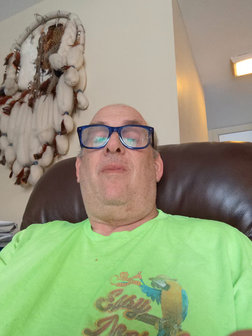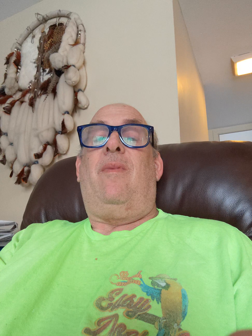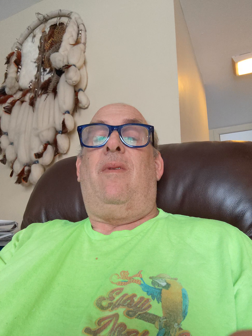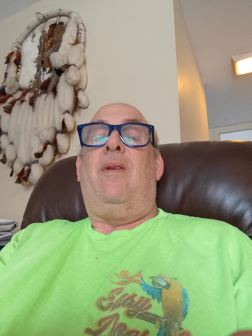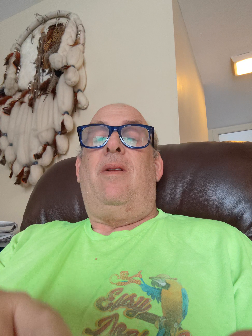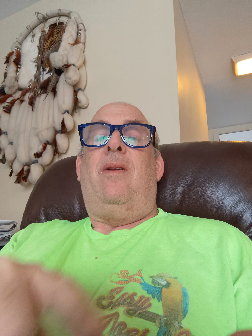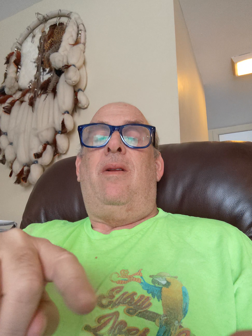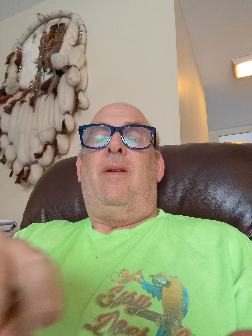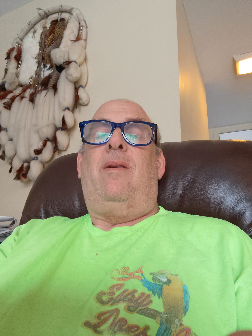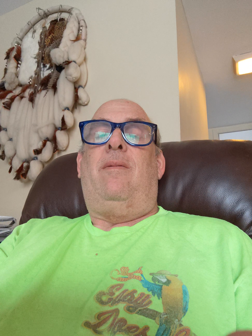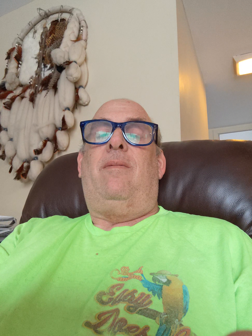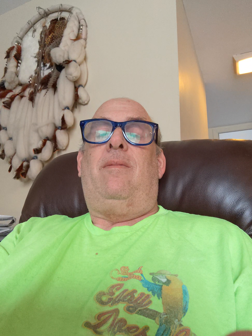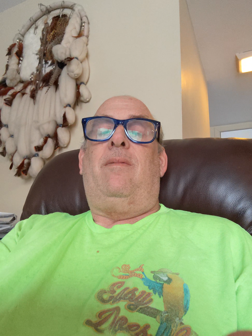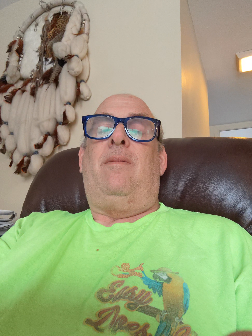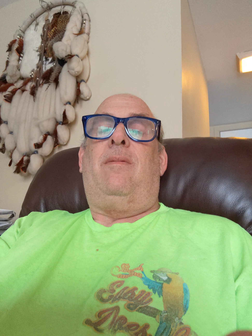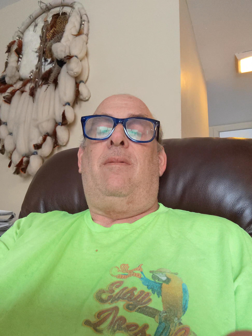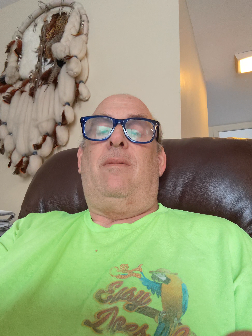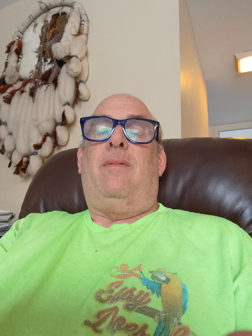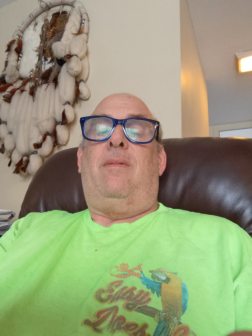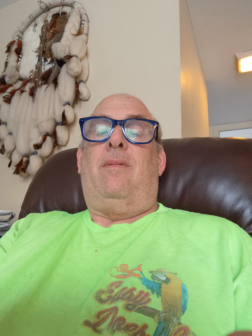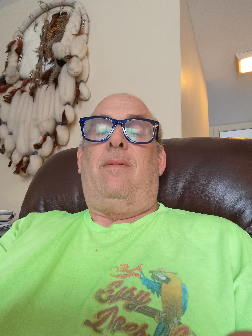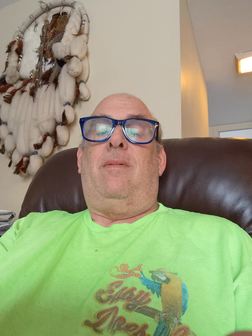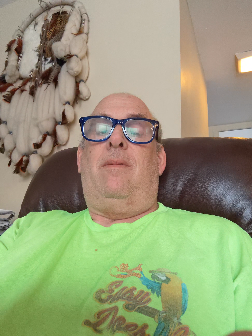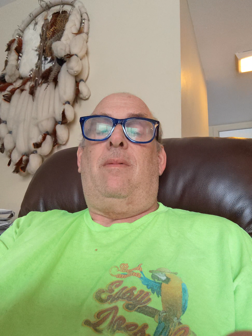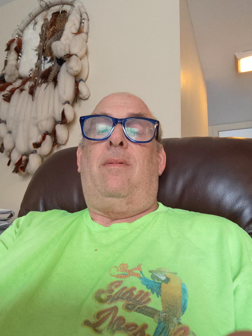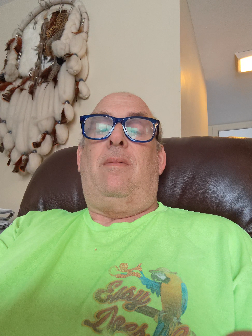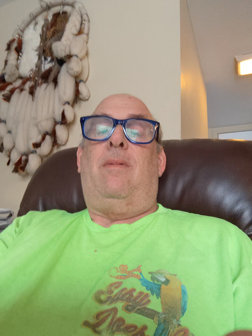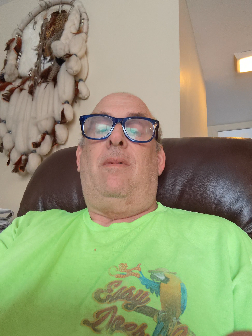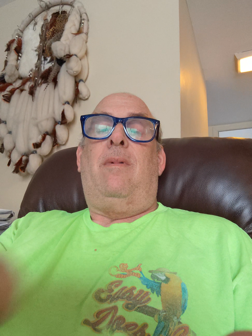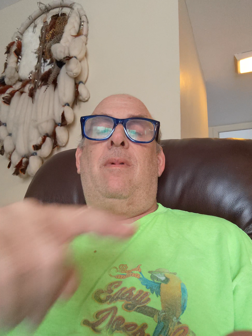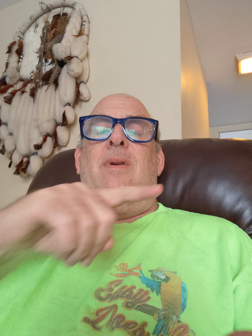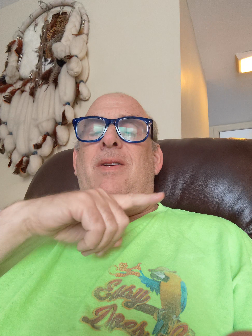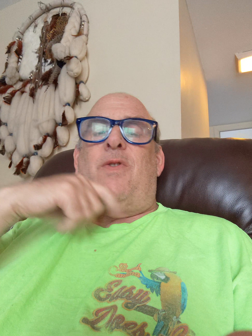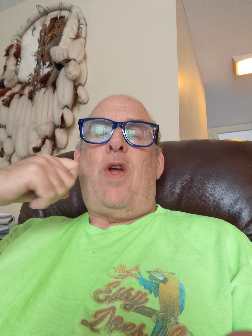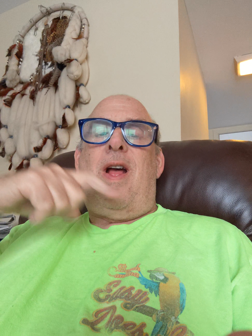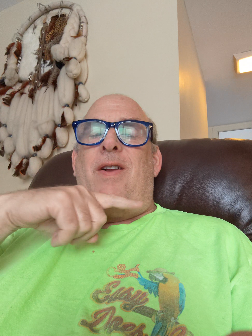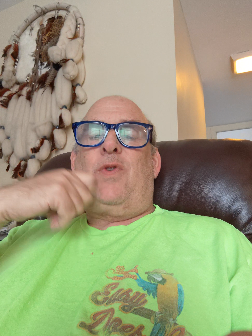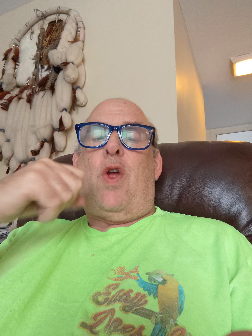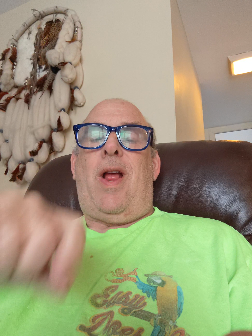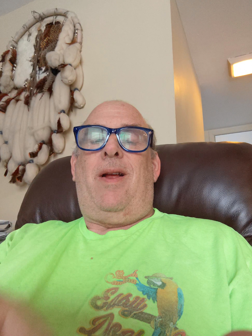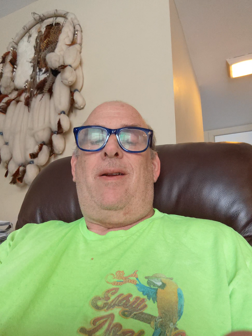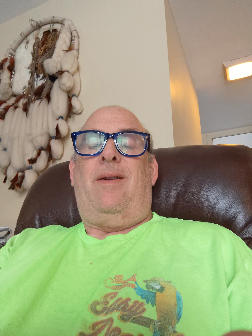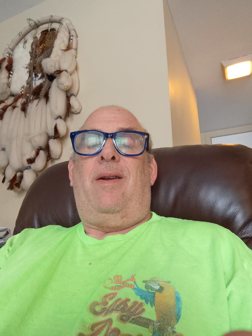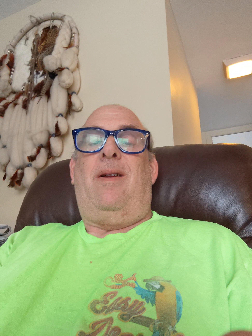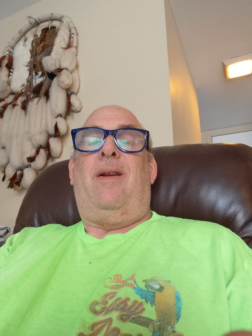dryer